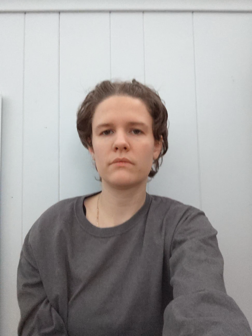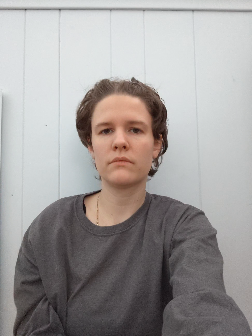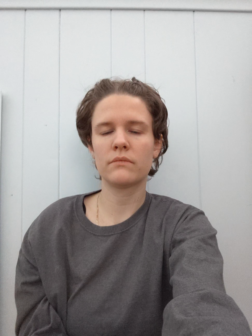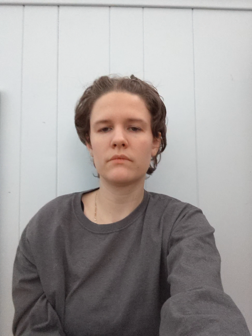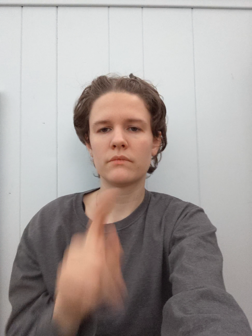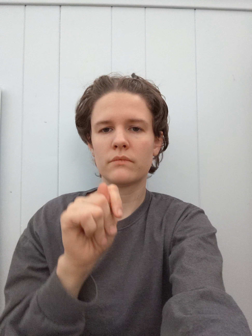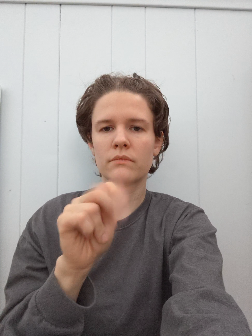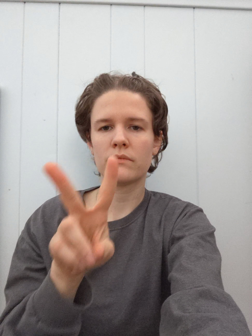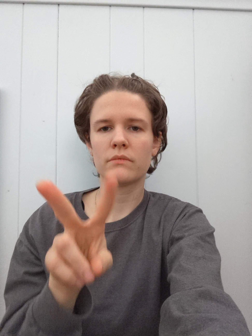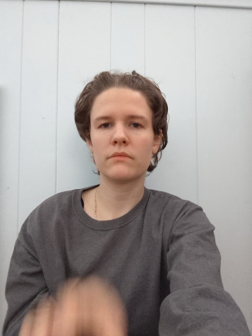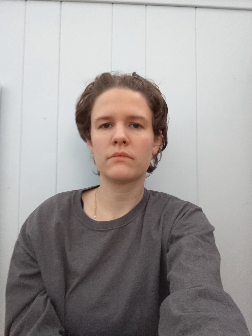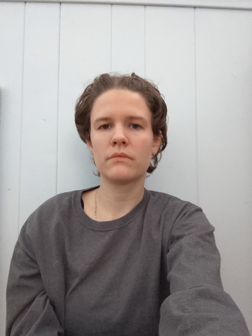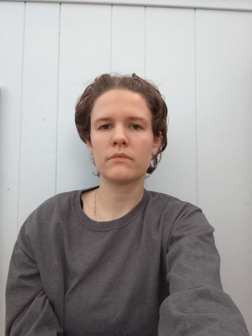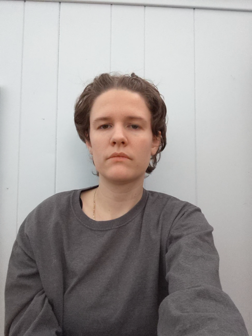TV